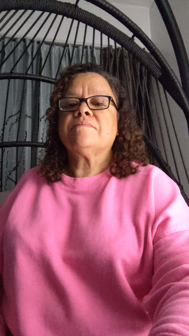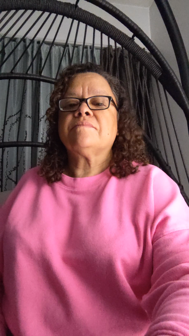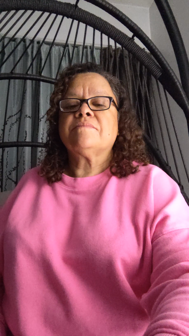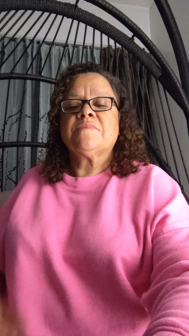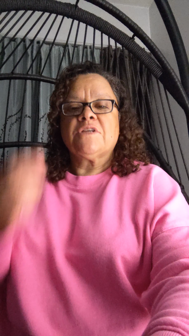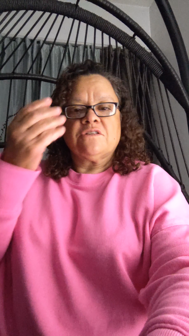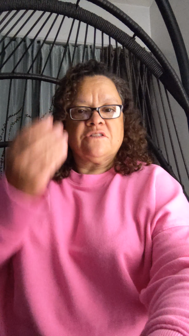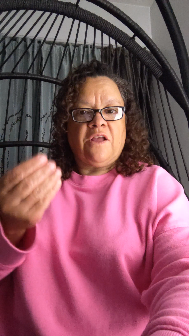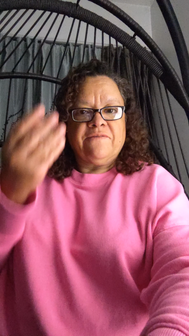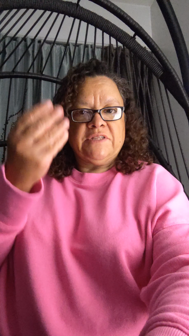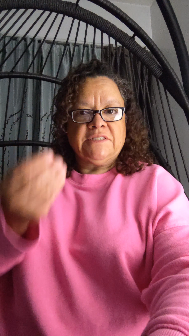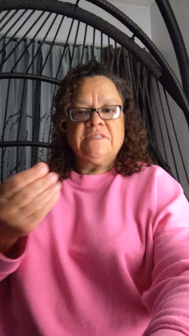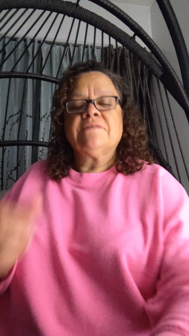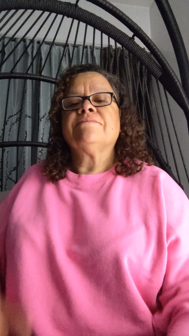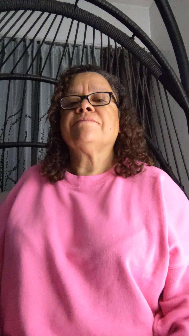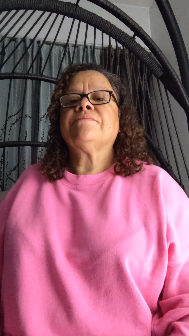gentle